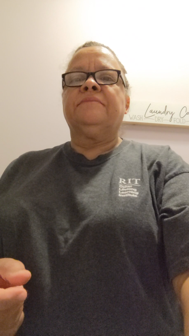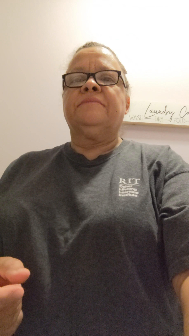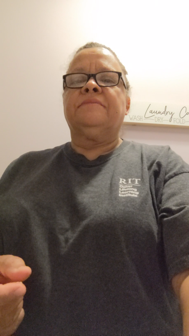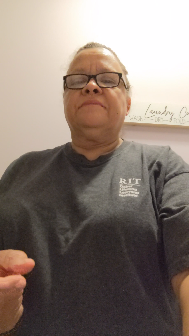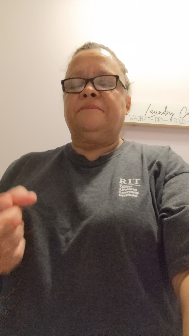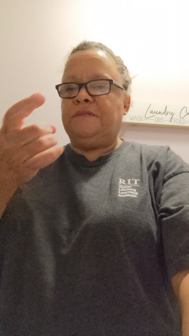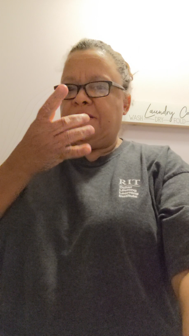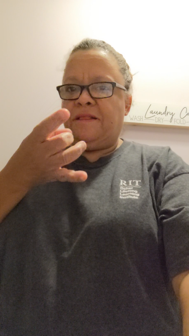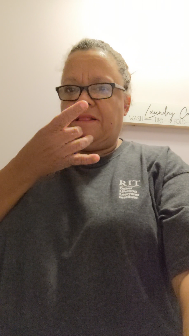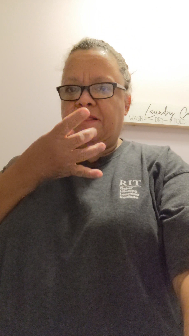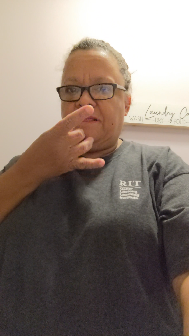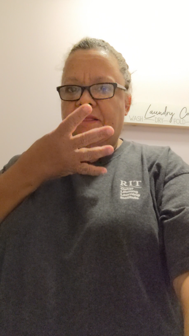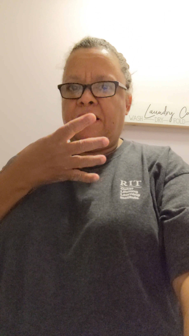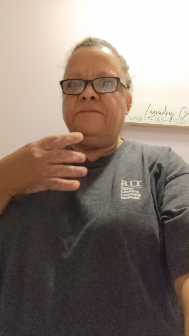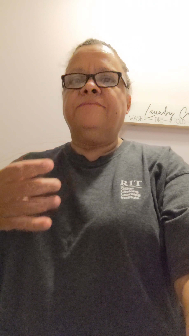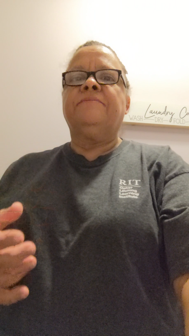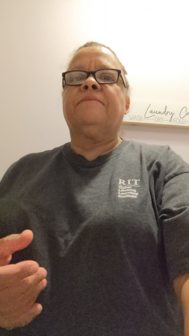light bulb